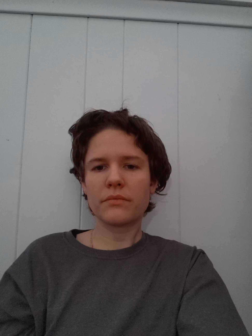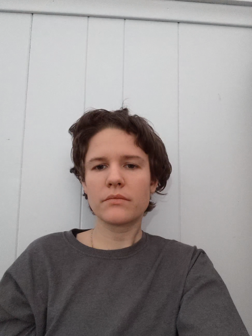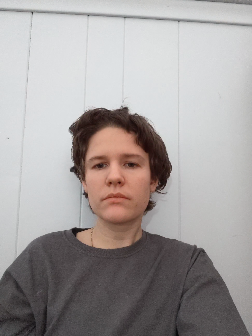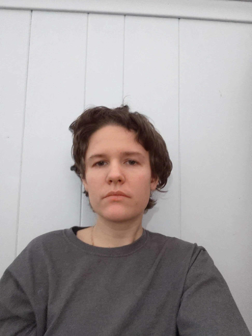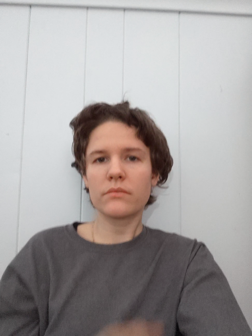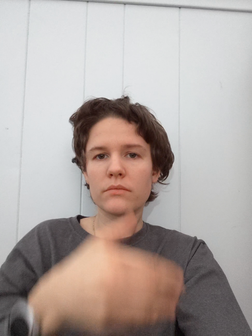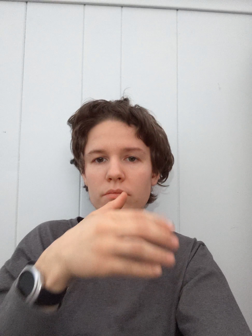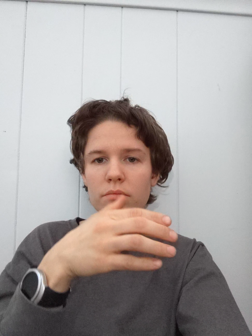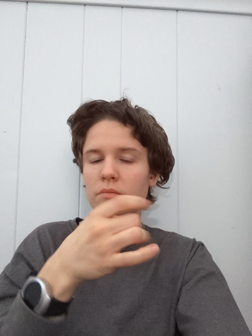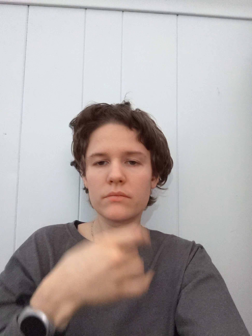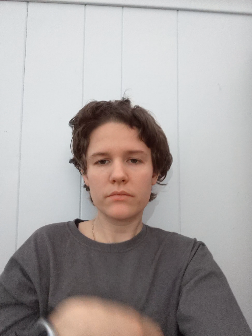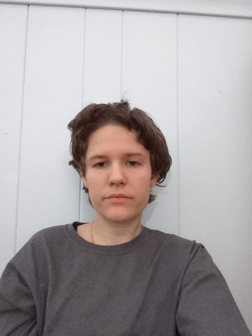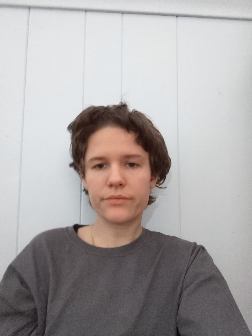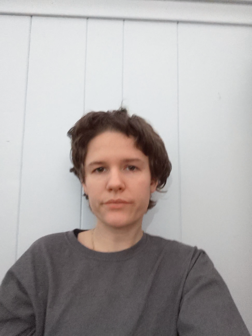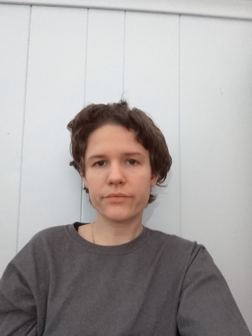snack